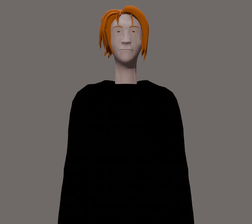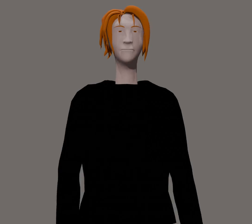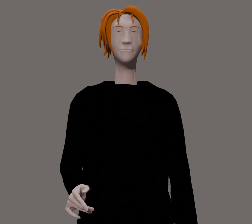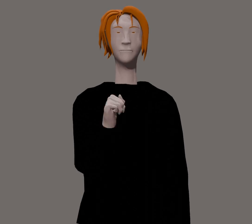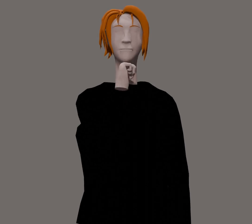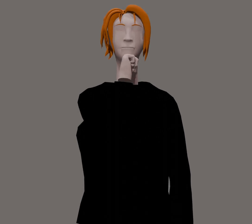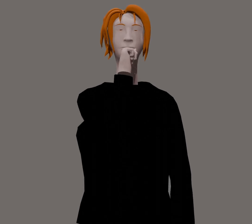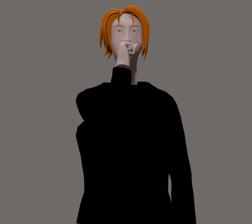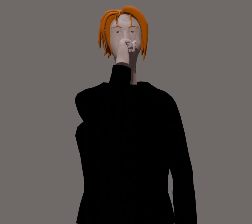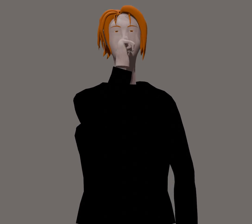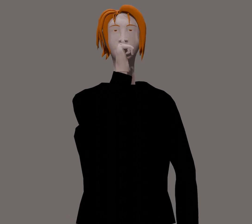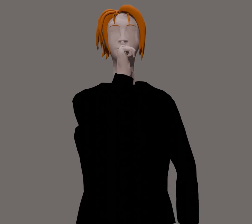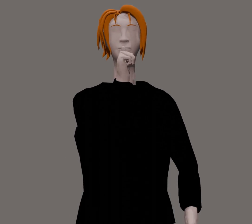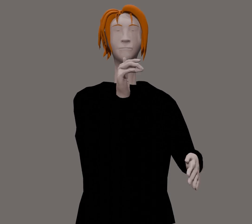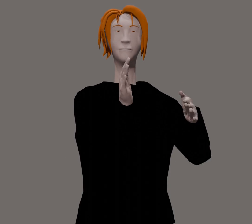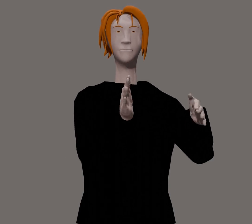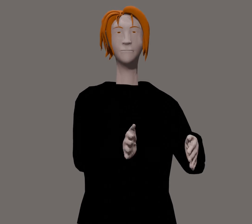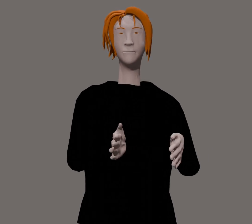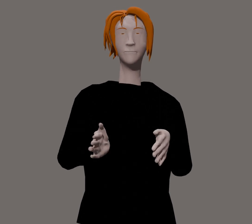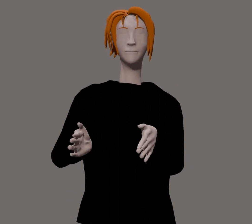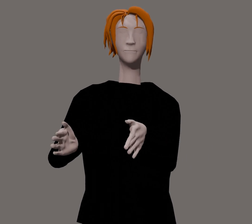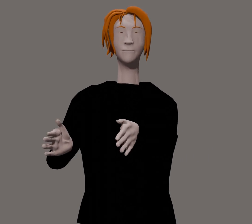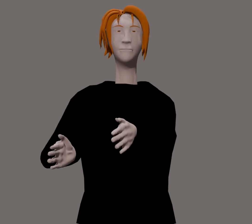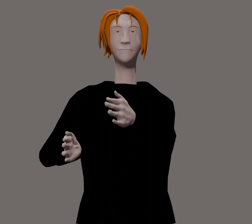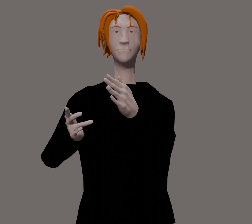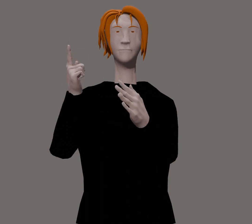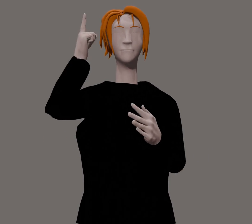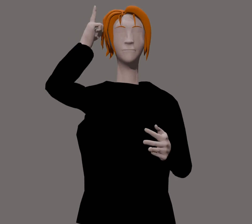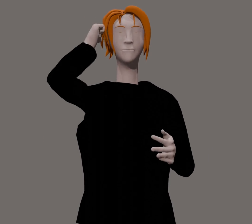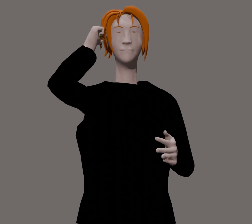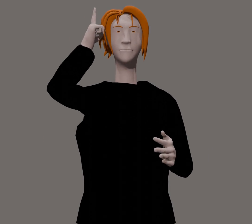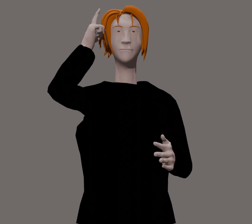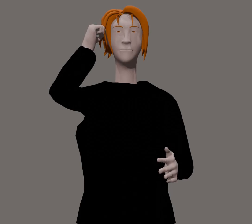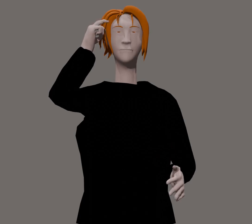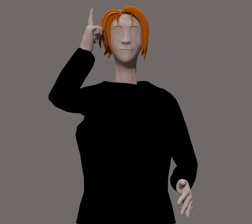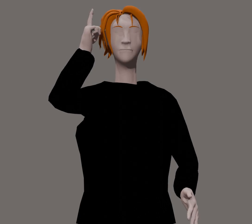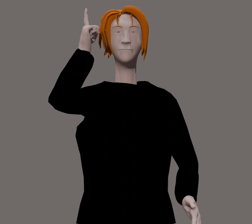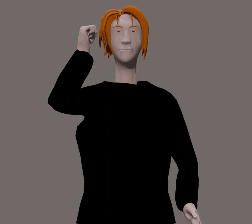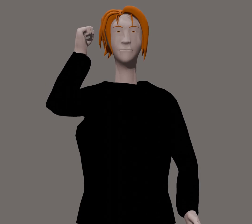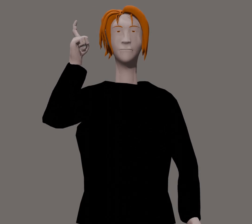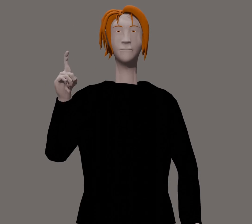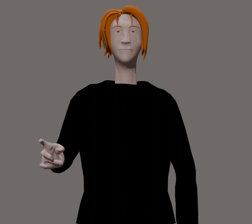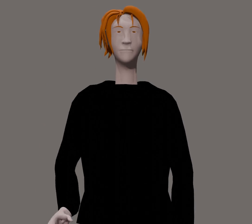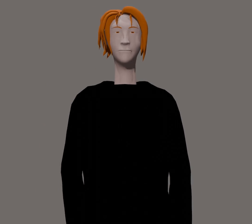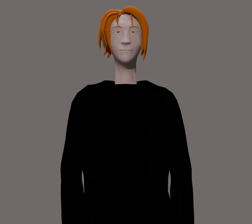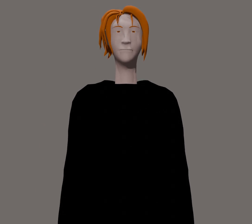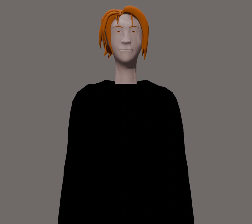Conspiracy